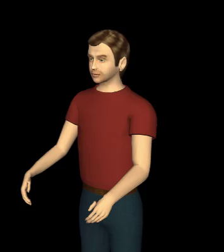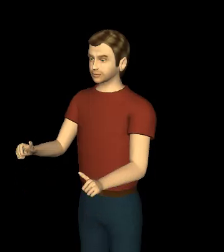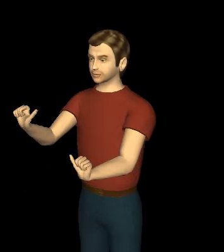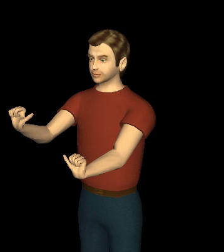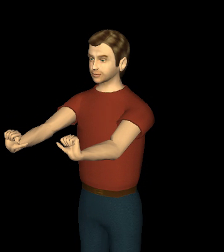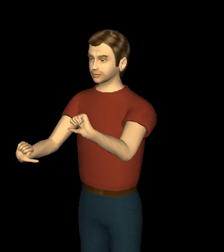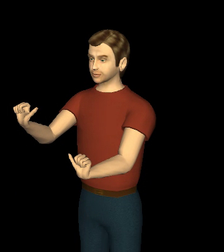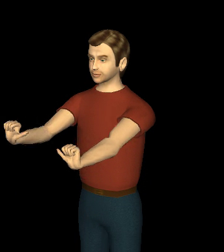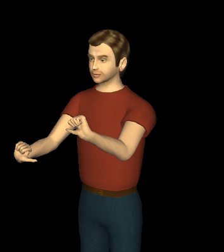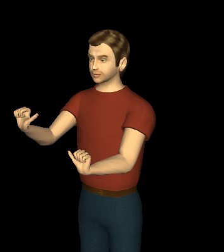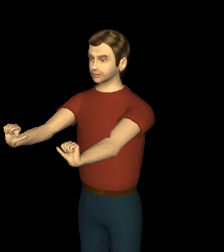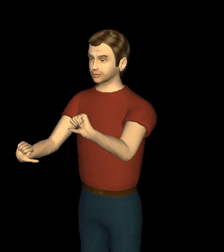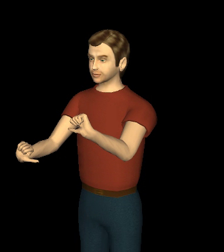مختبر